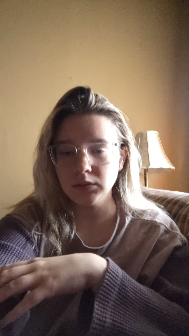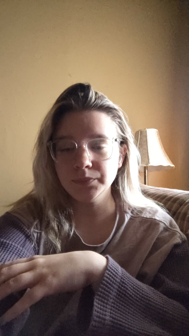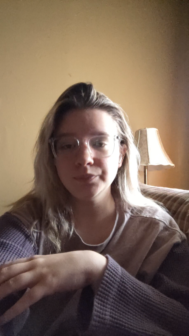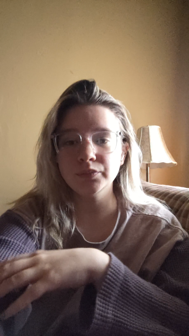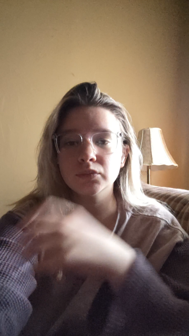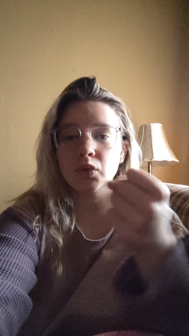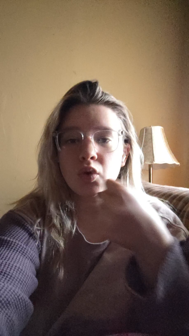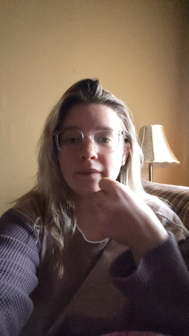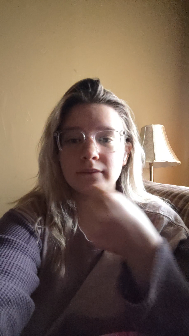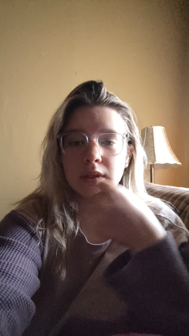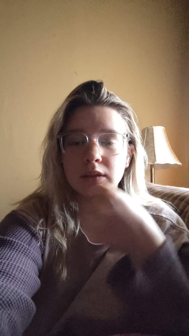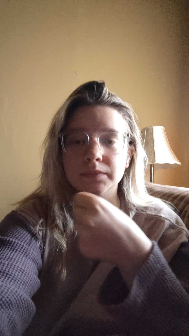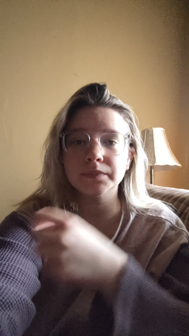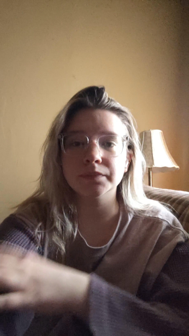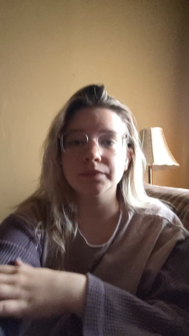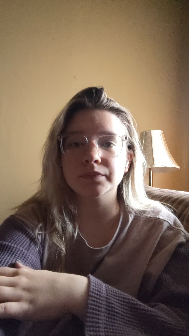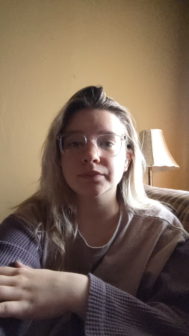coffee